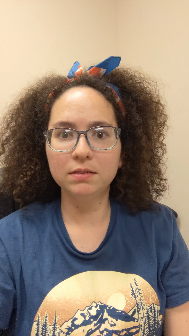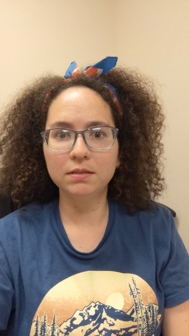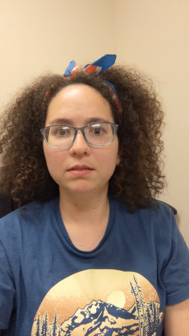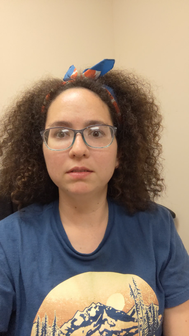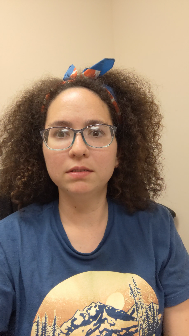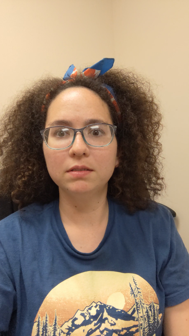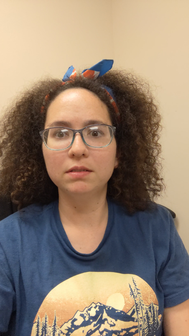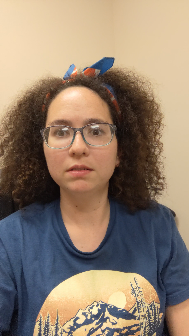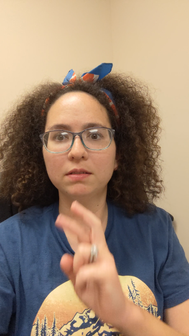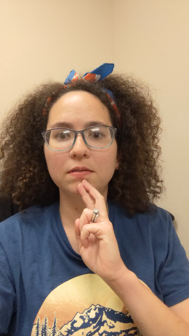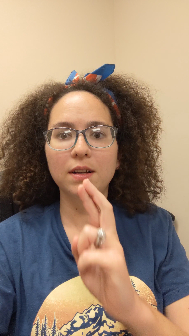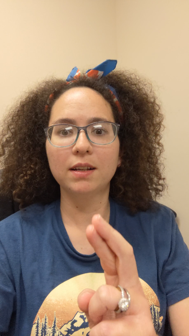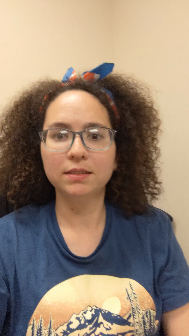are